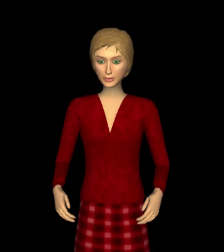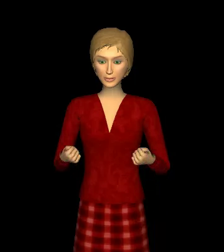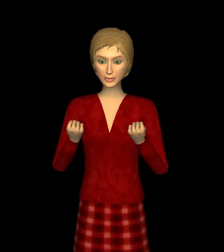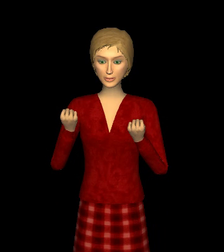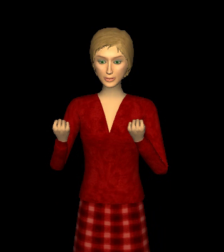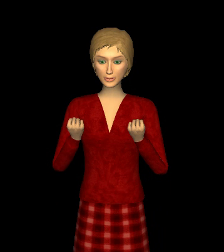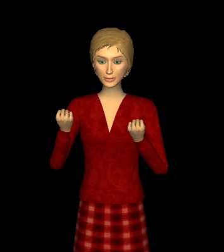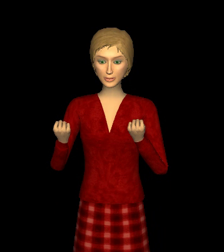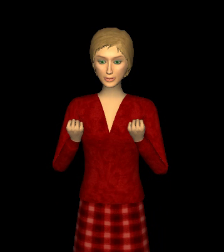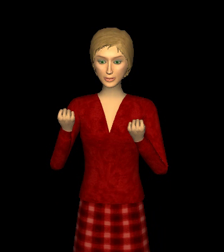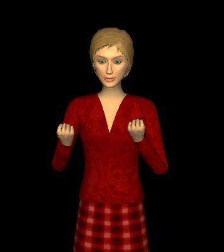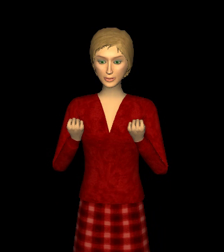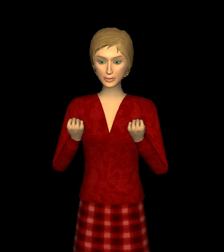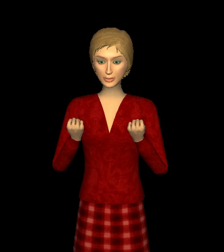ضربة